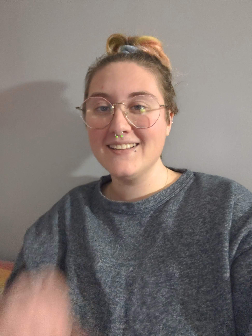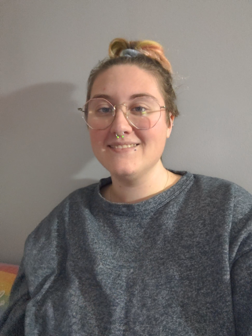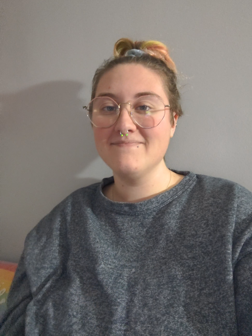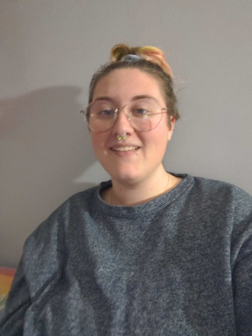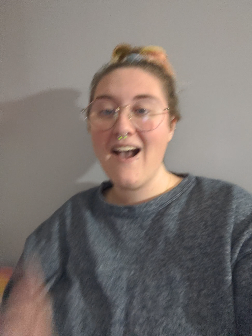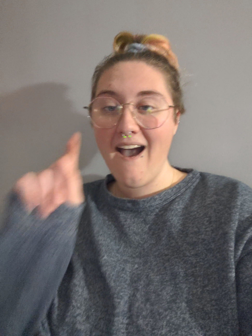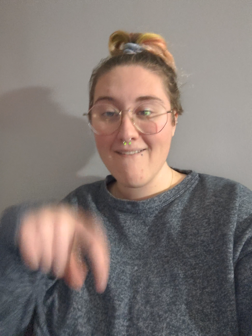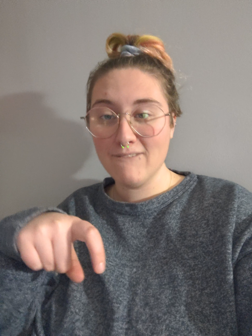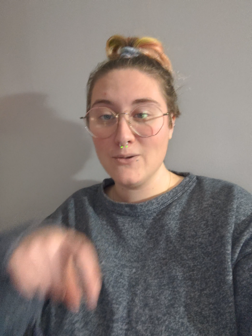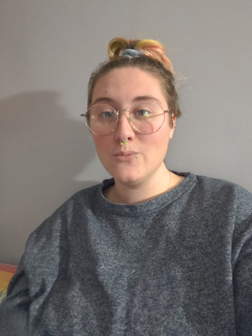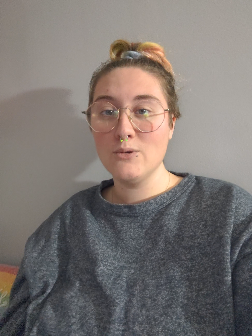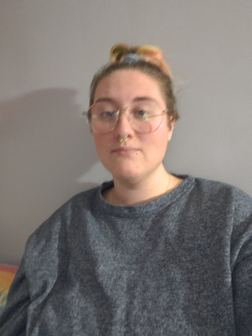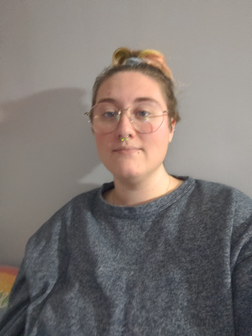have to